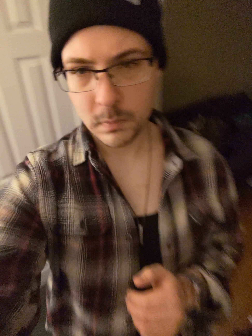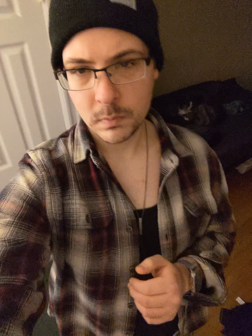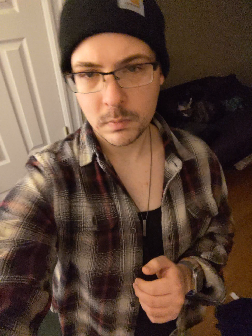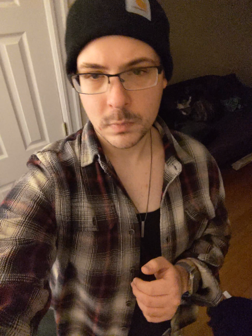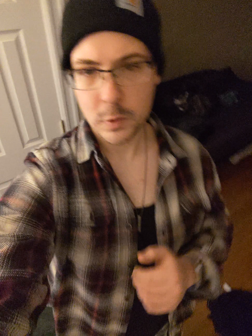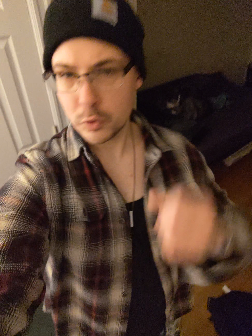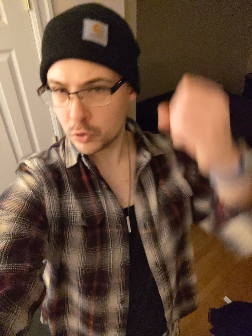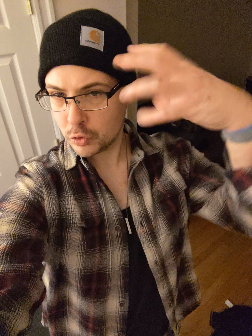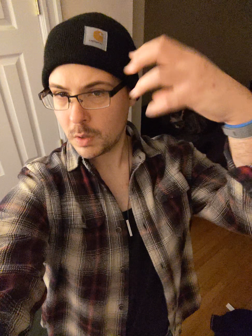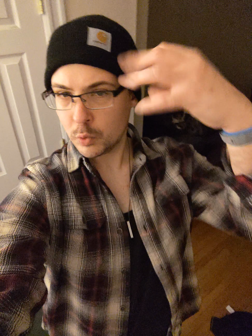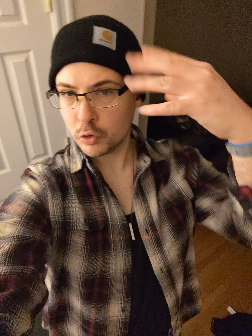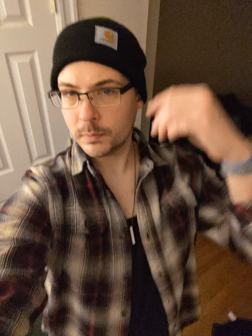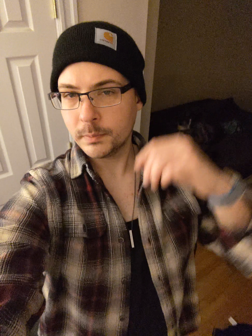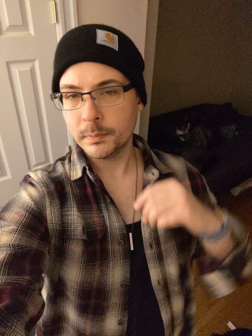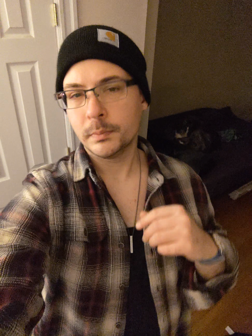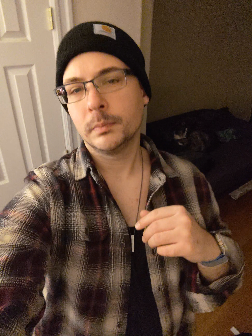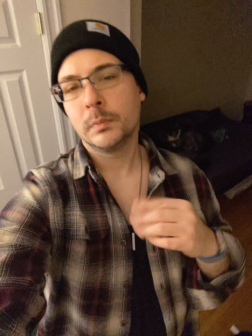shower